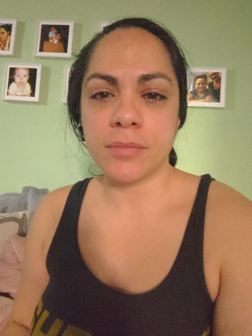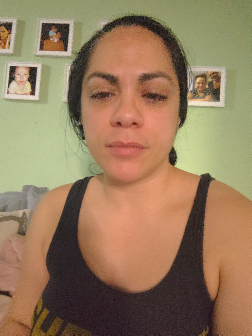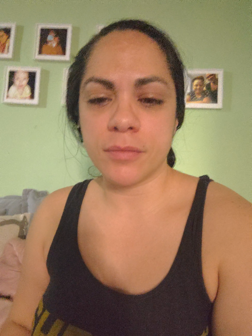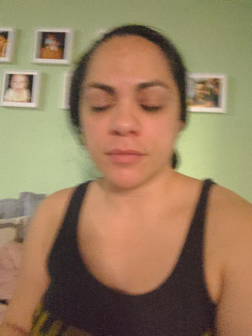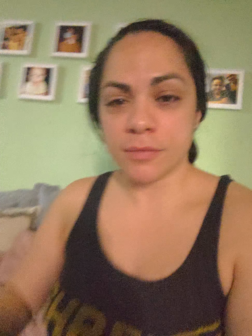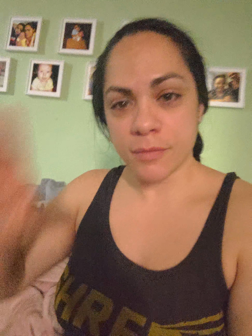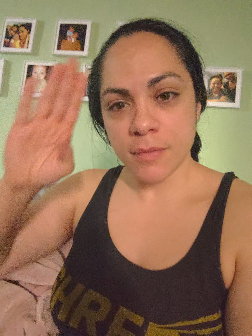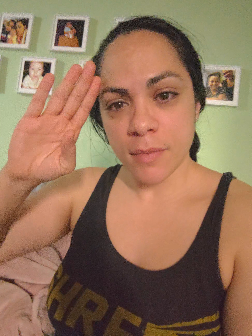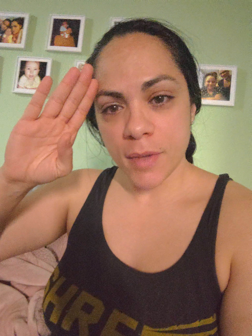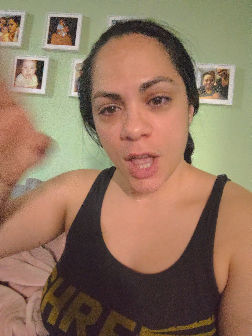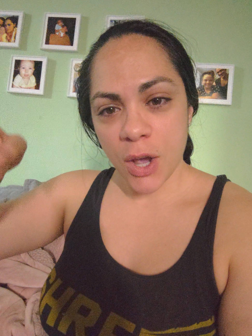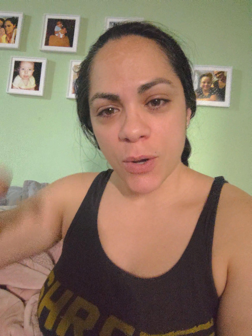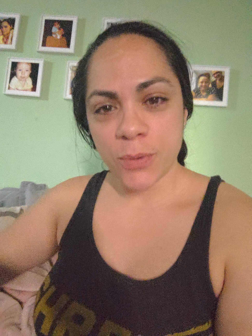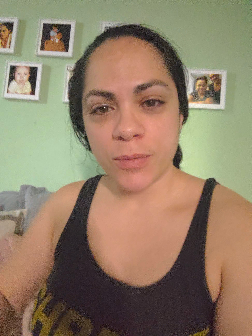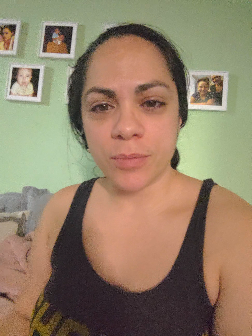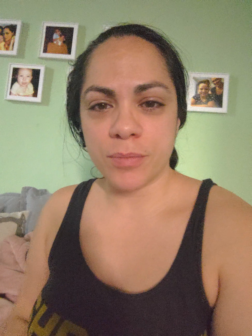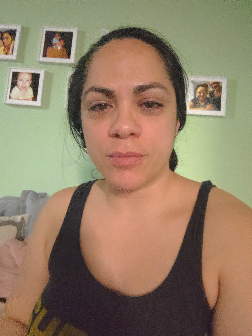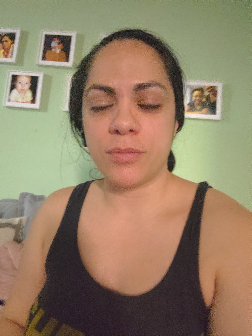hello